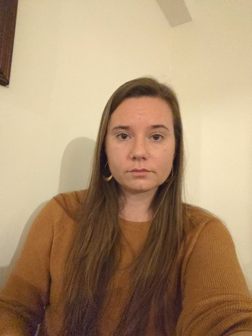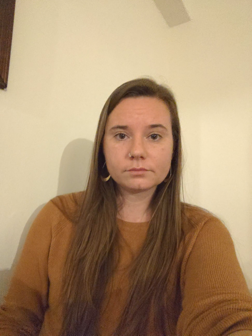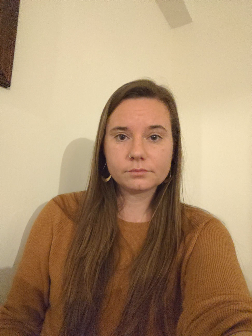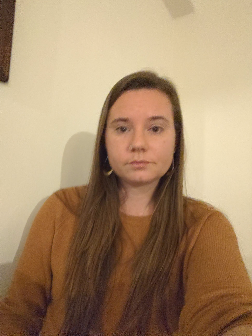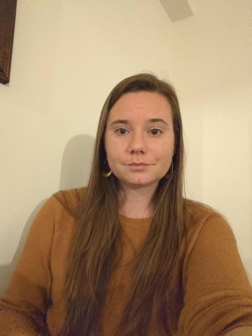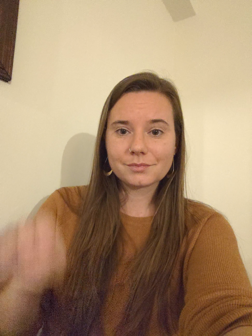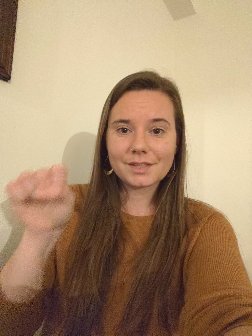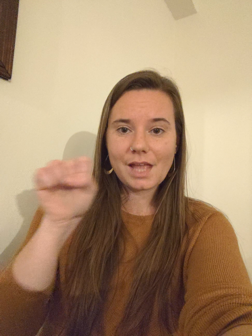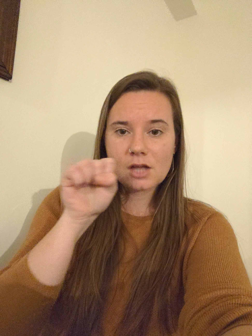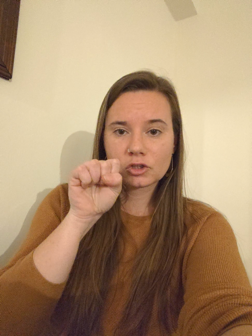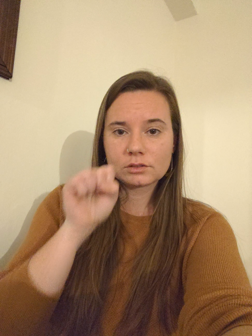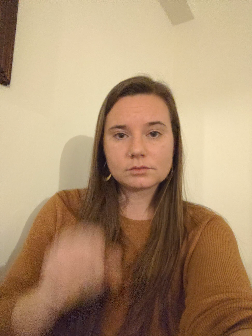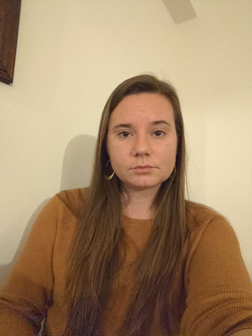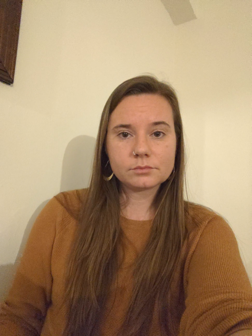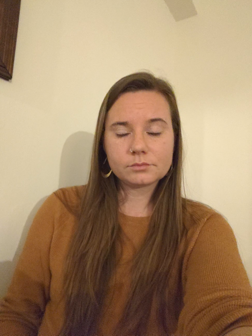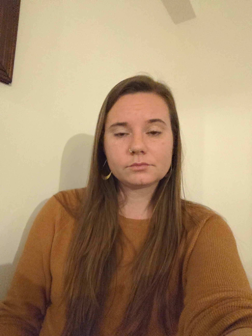carrot